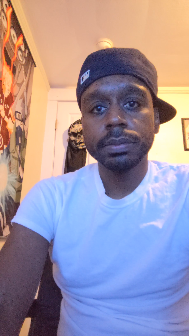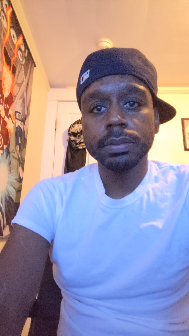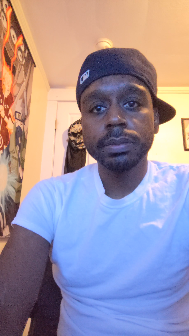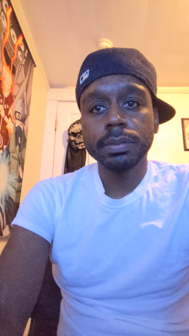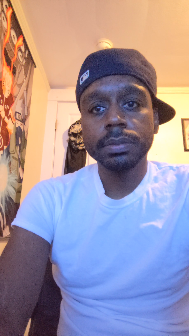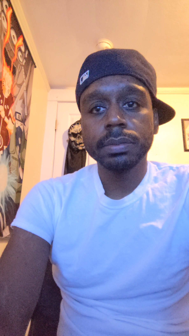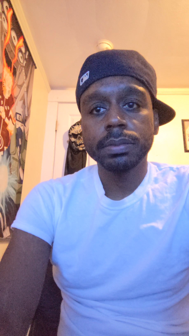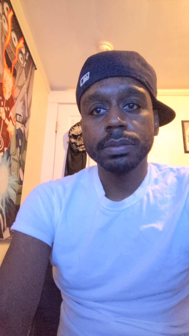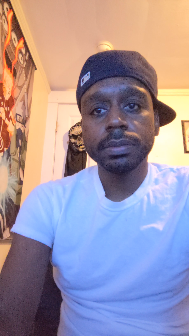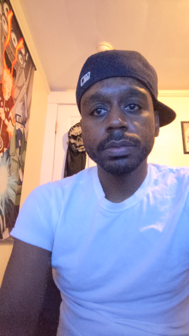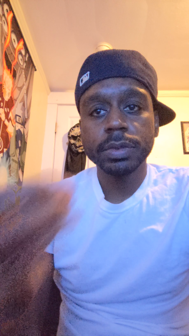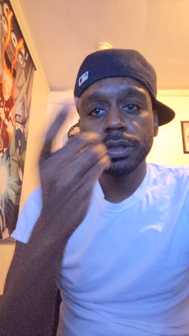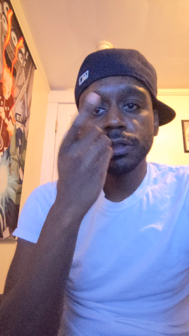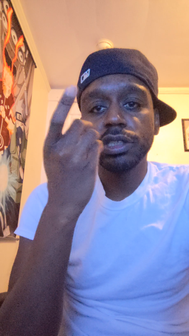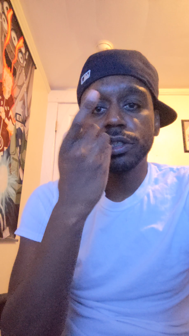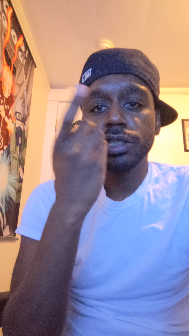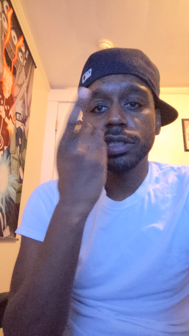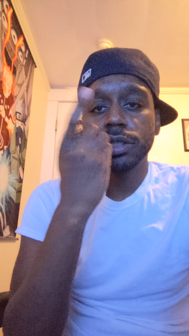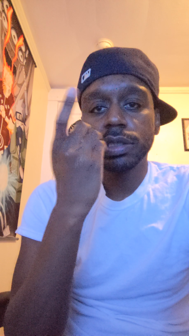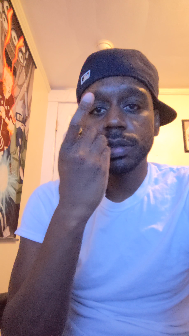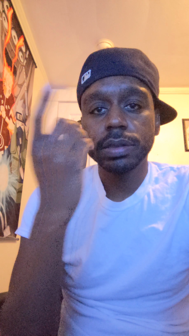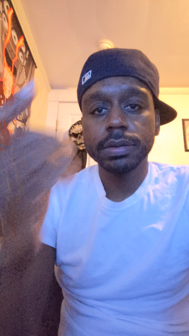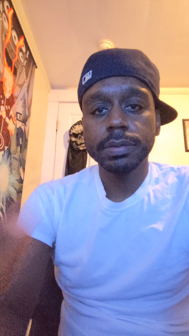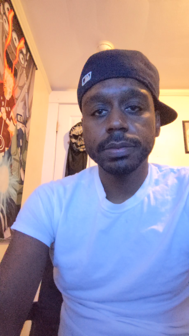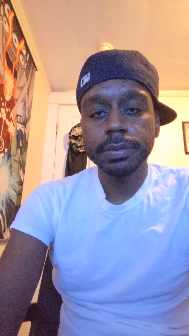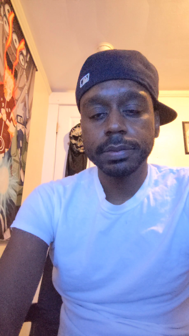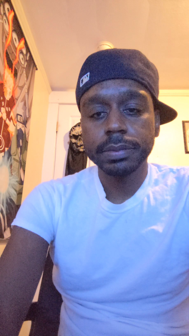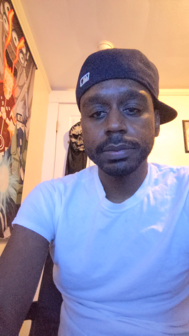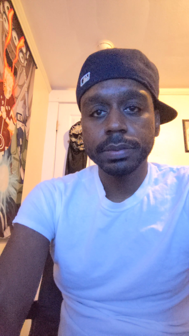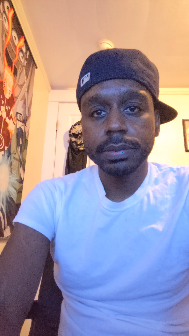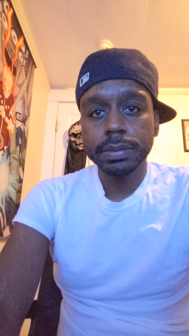dinner